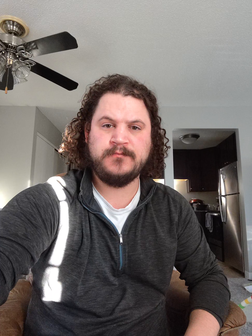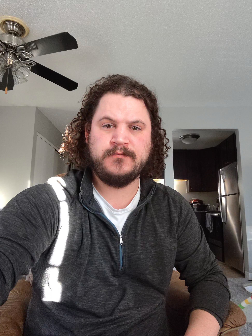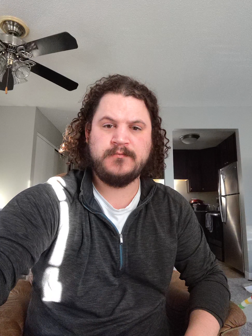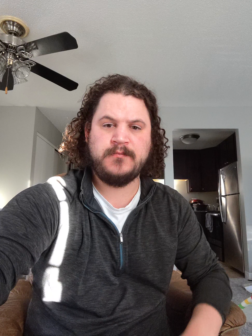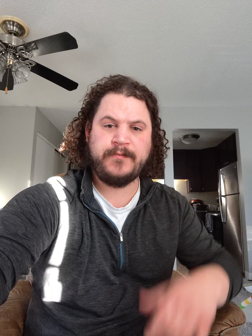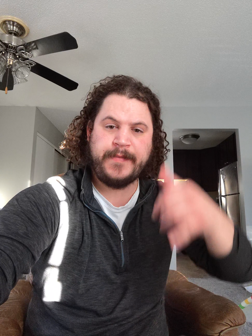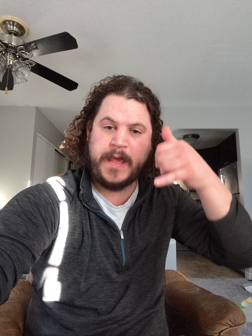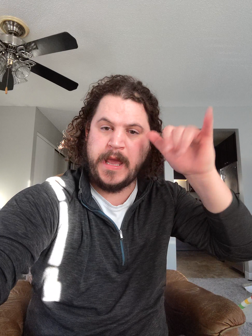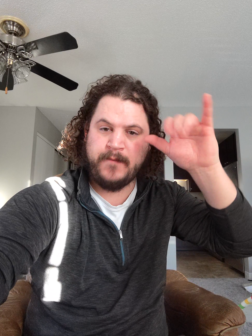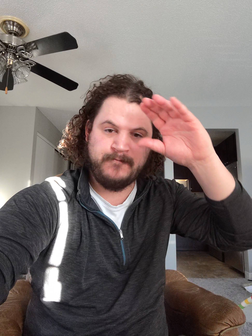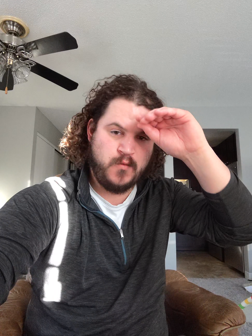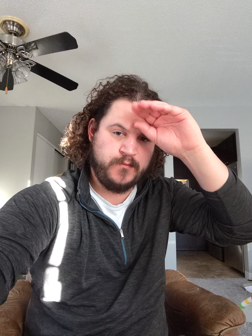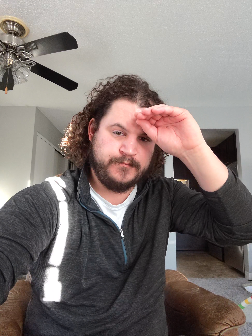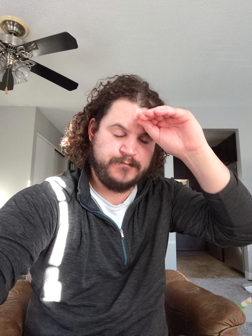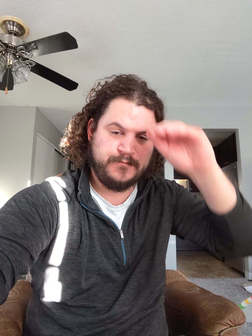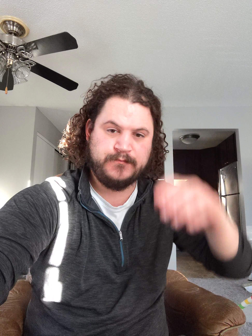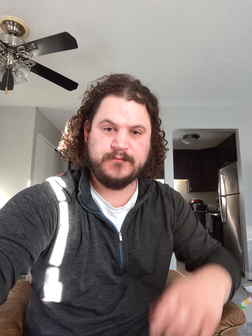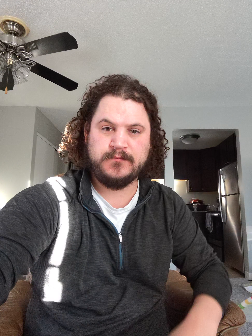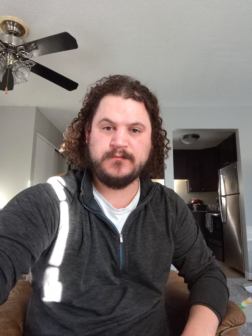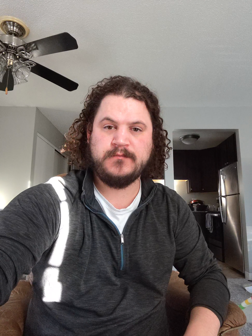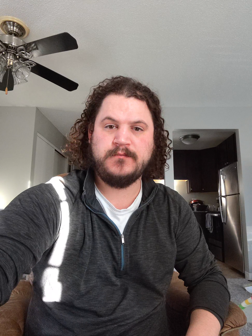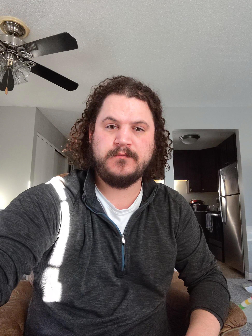cowboy